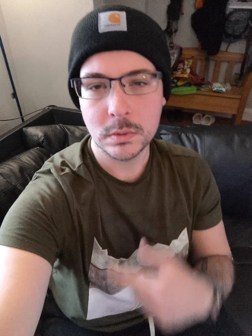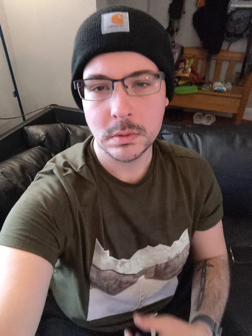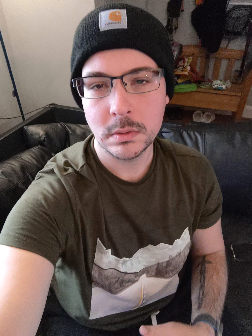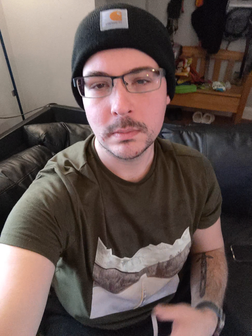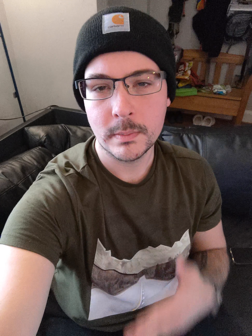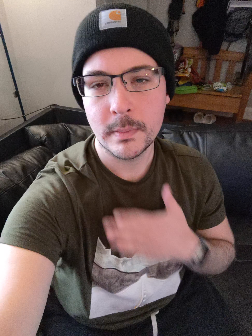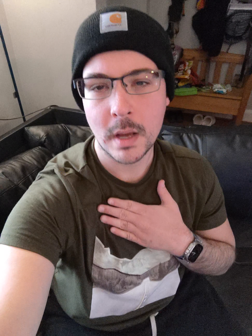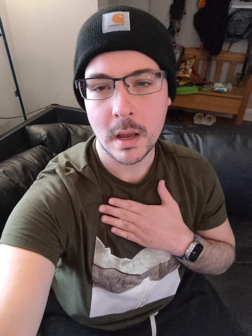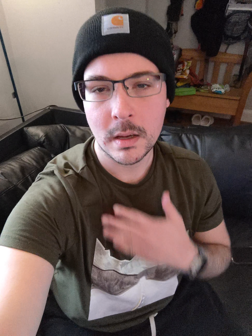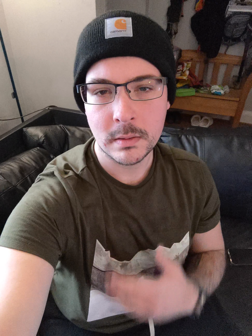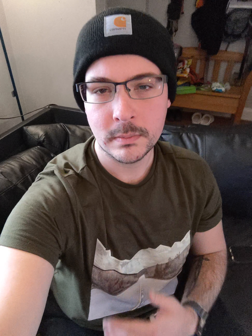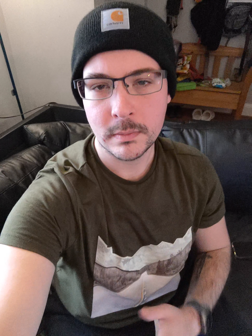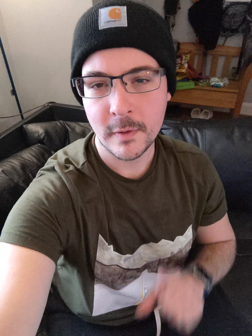my